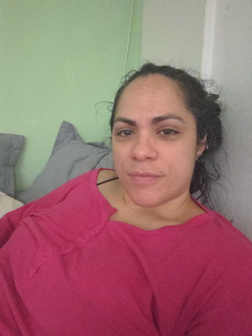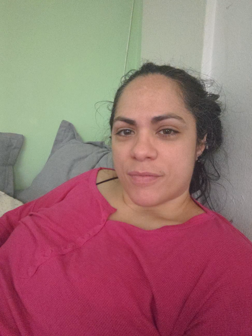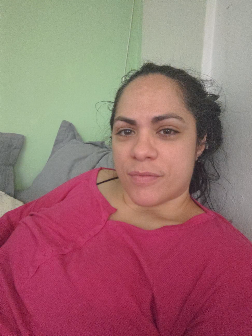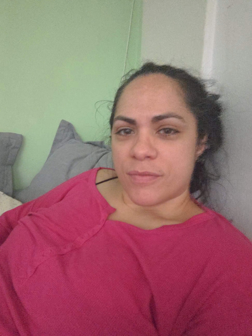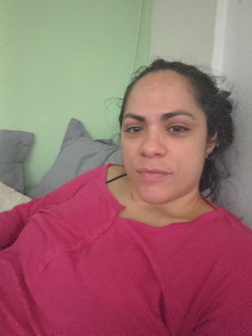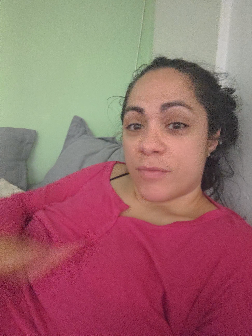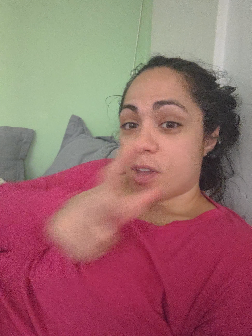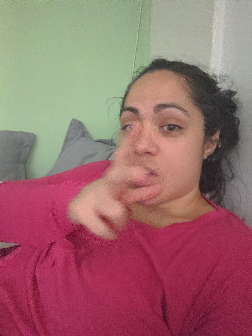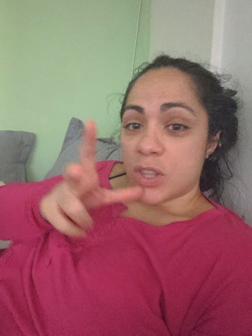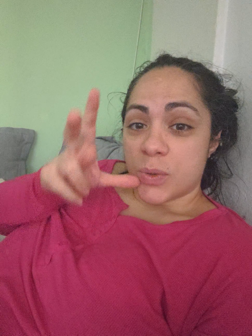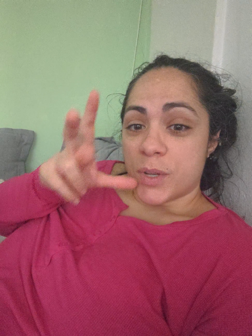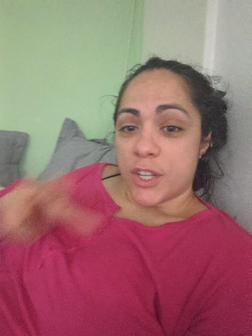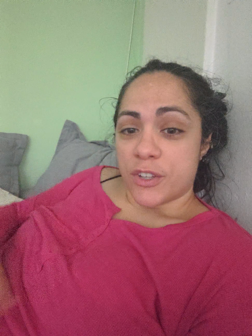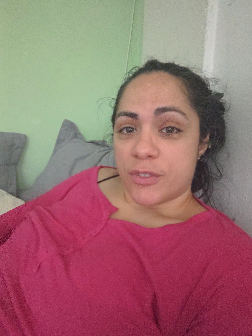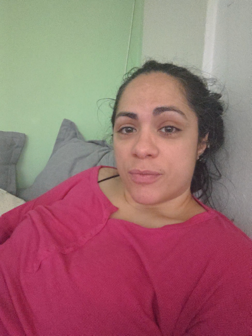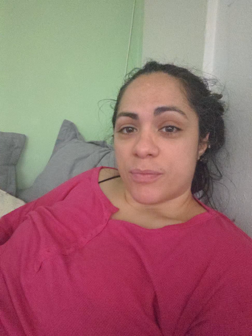underwear